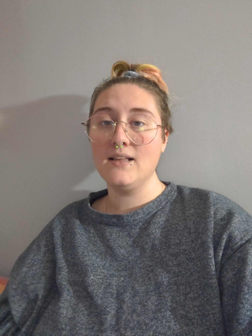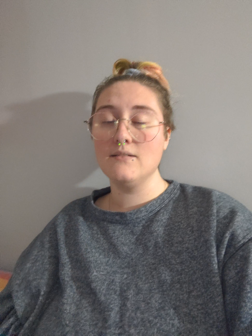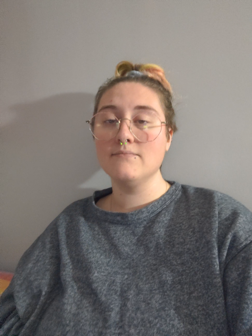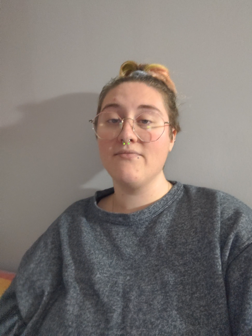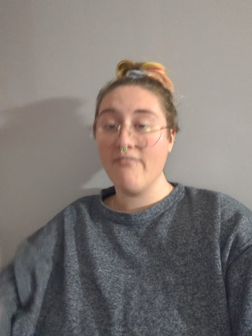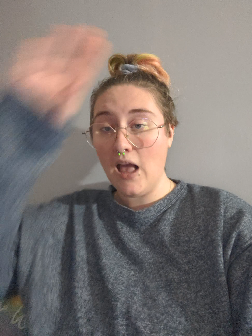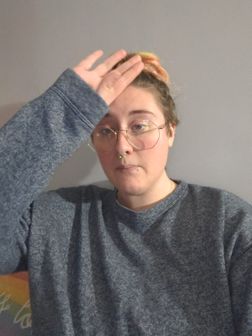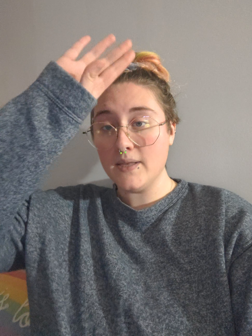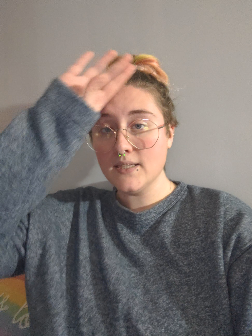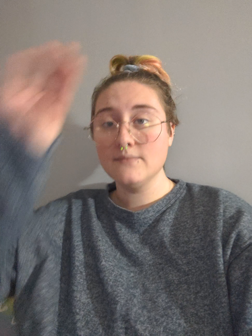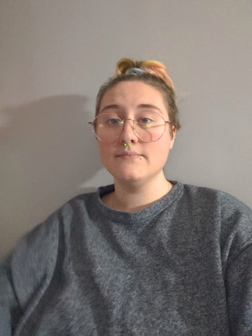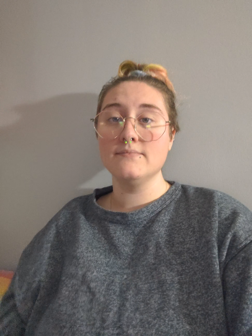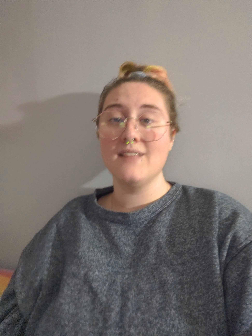fireman